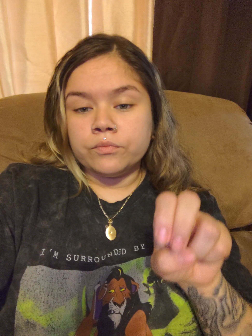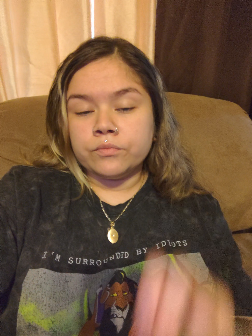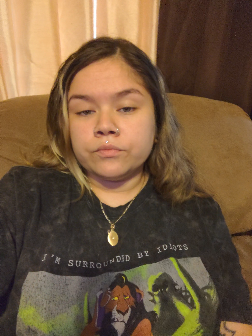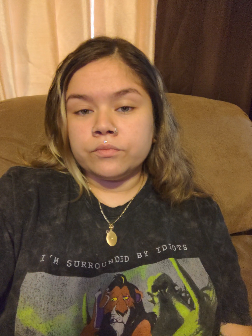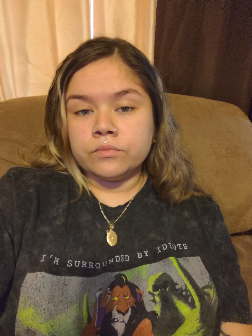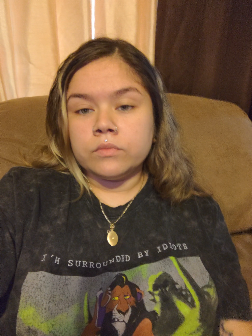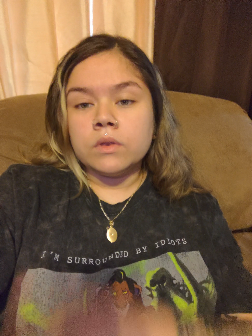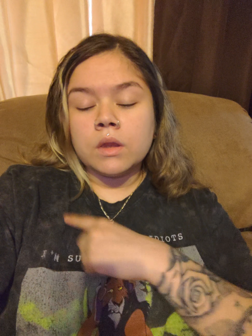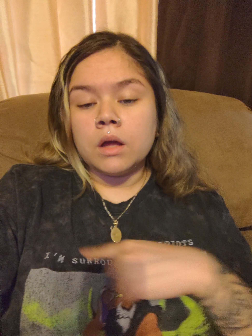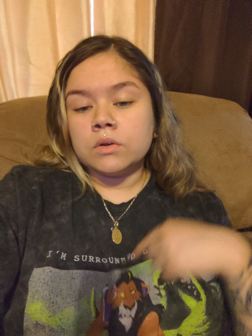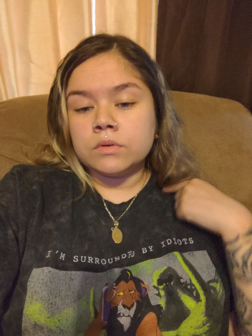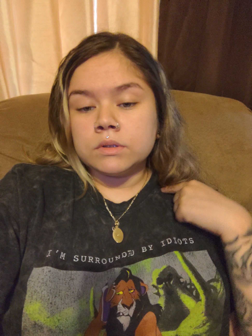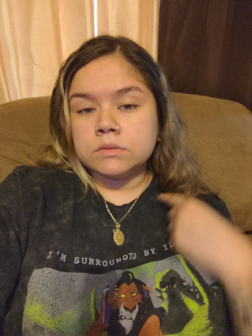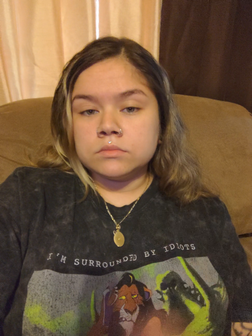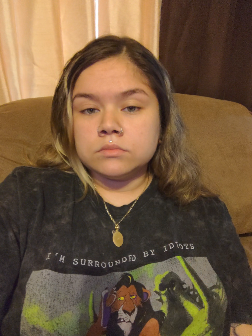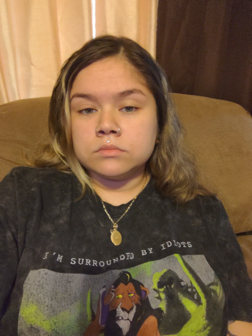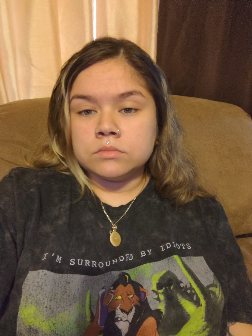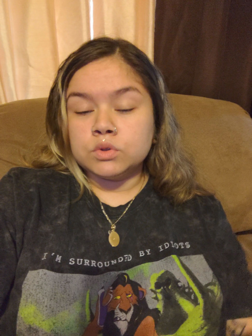necklace